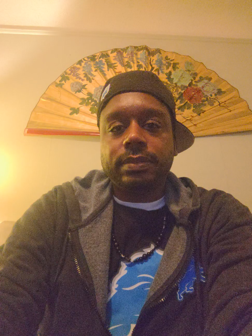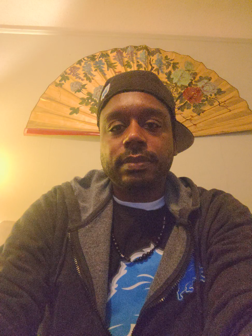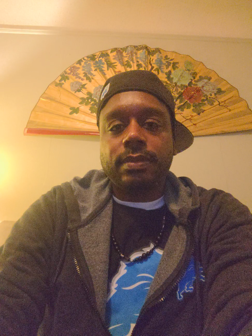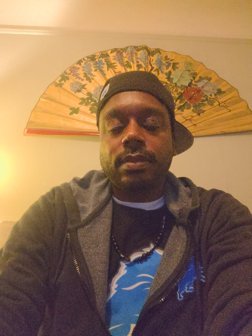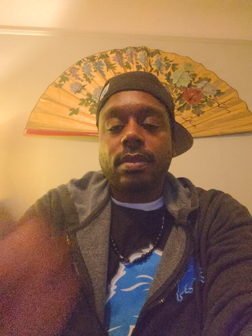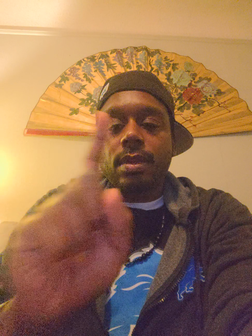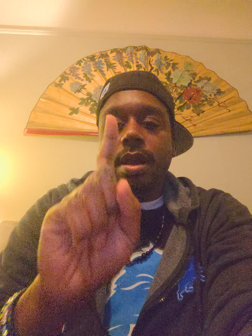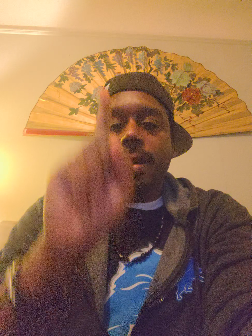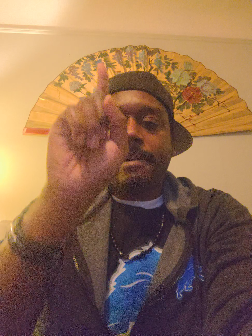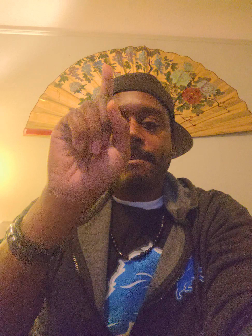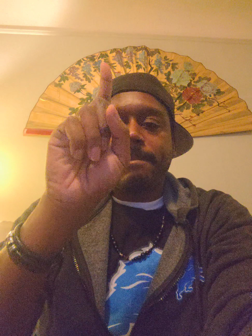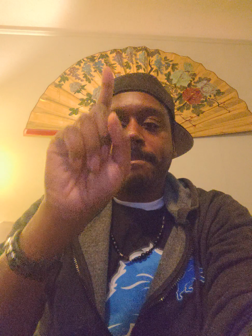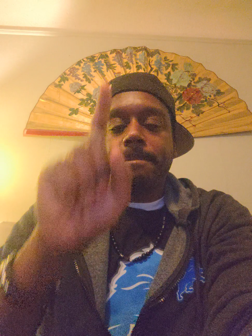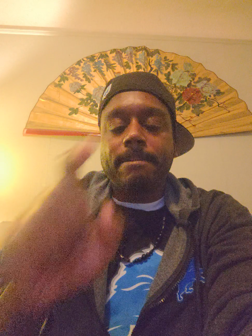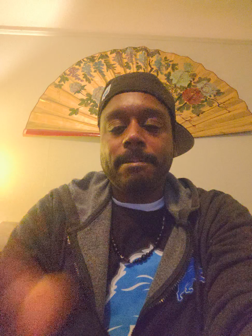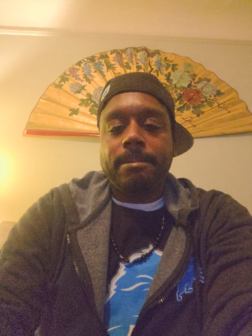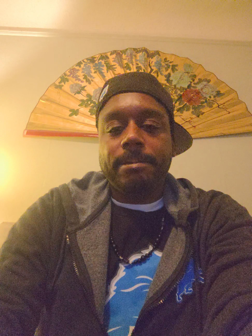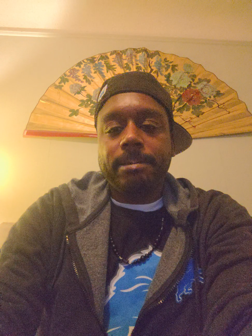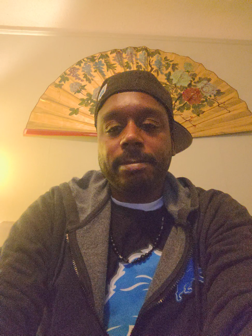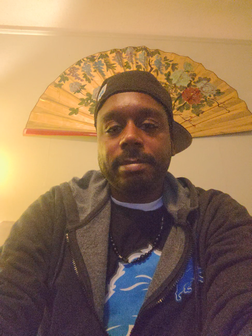up